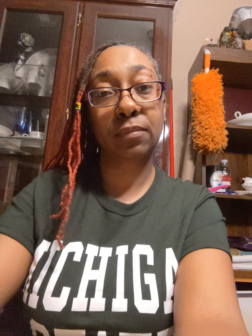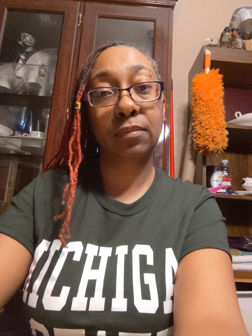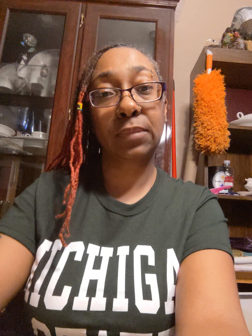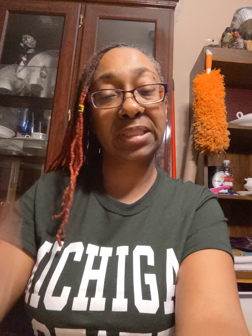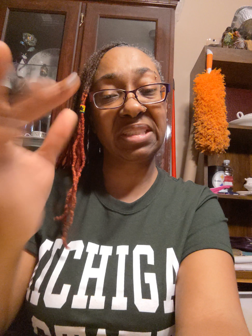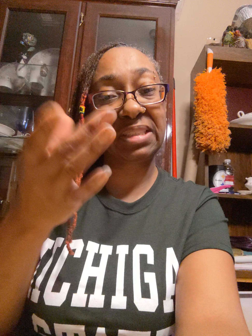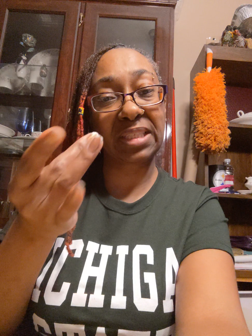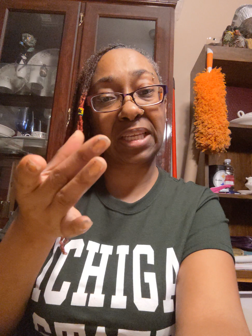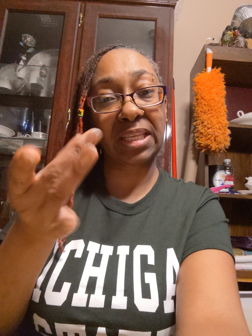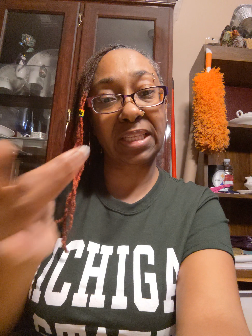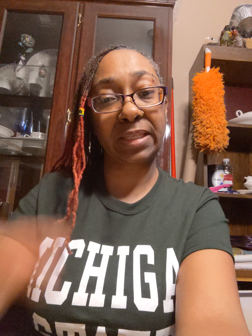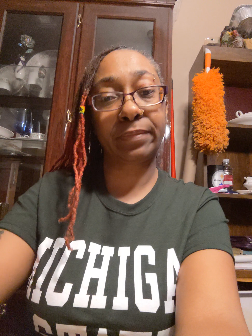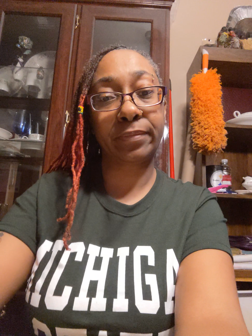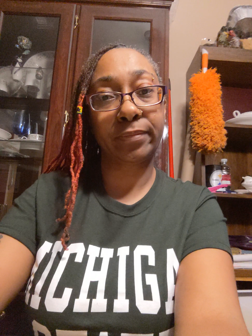sticky